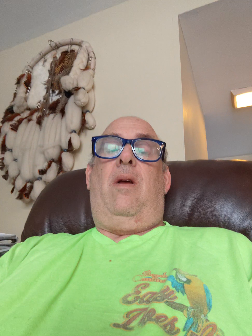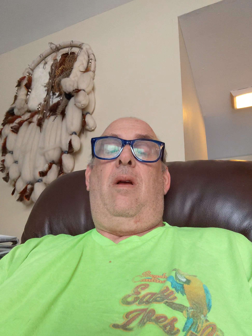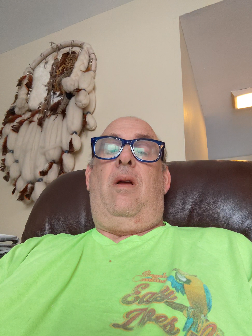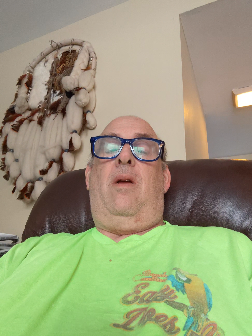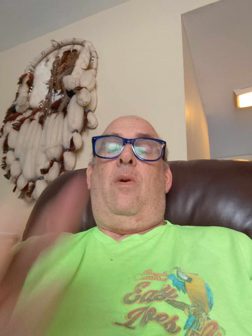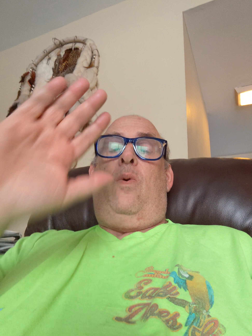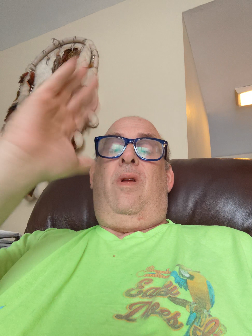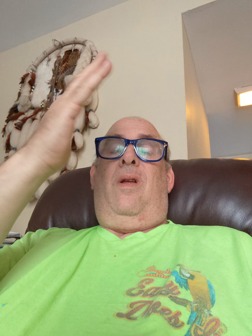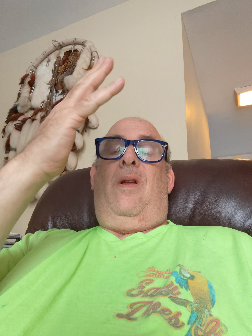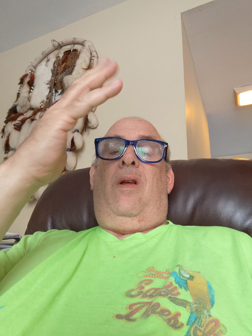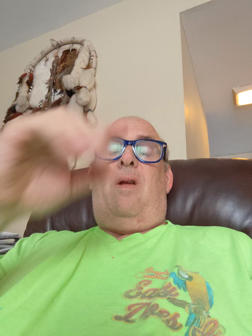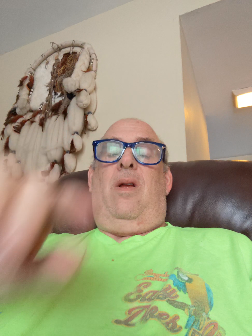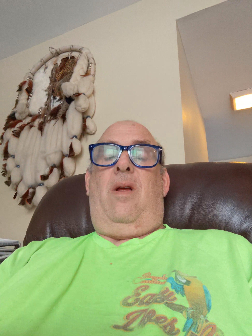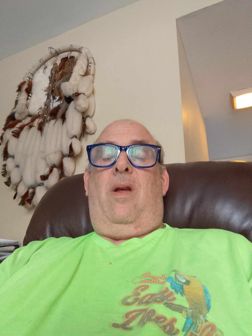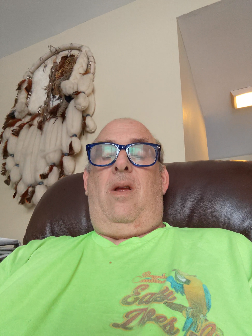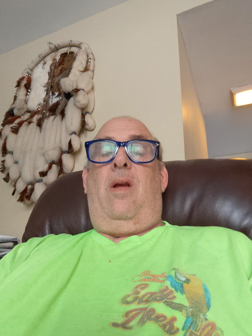tree